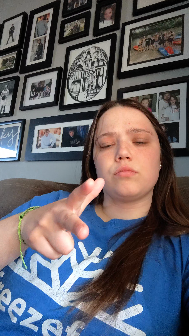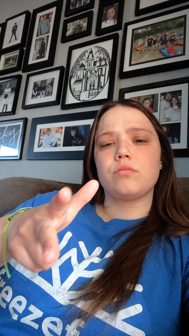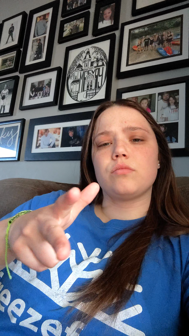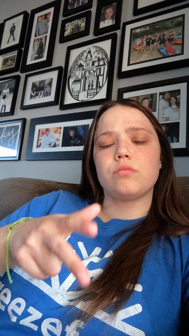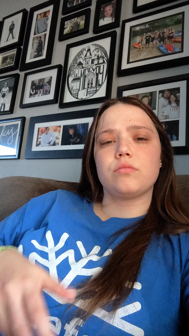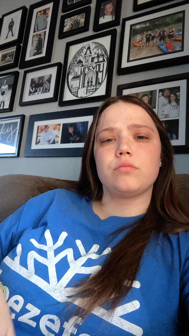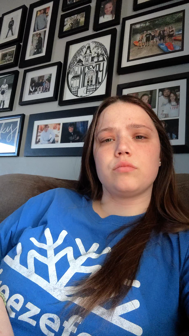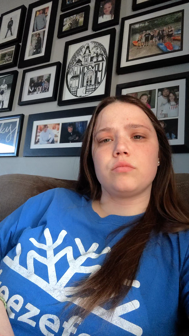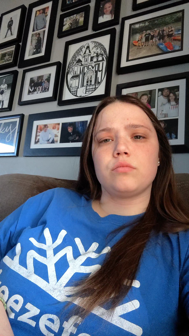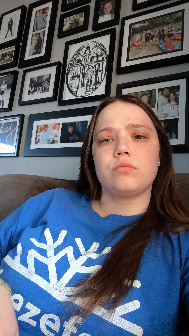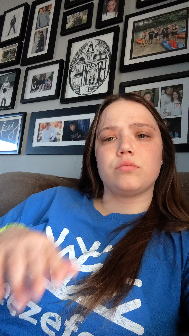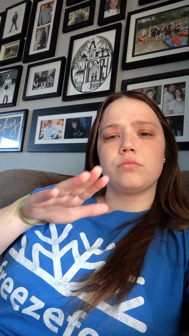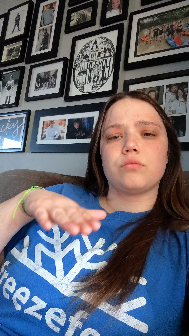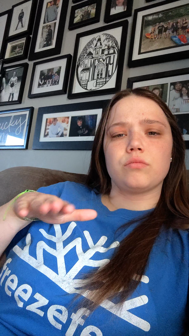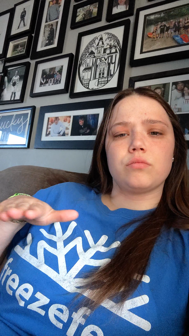children